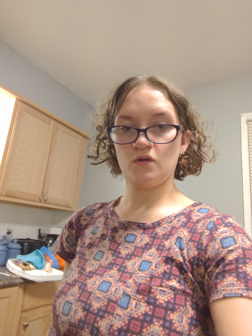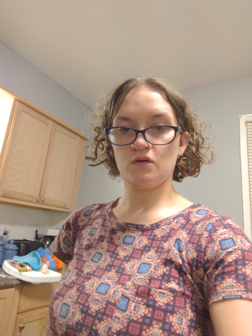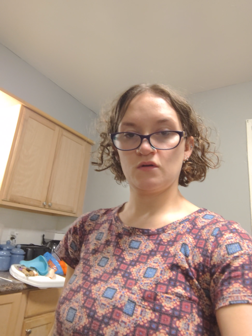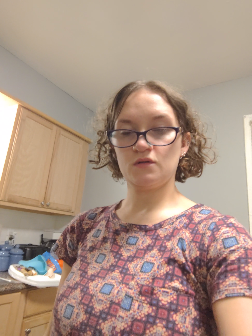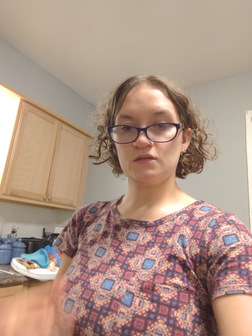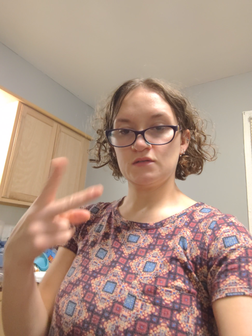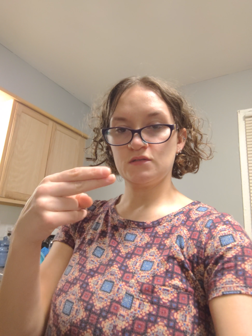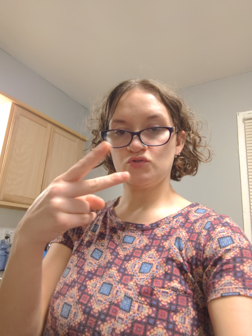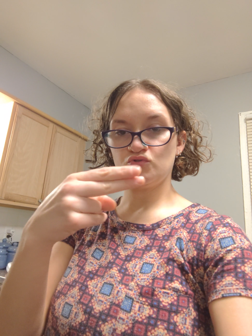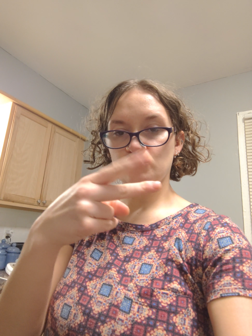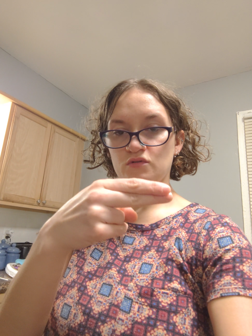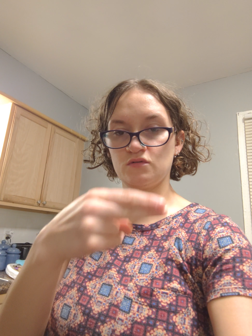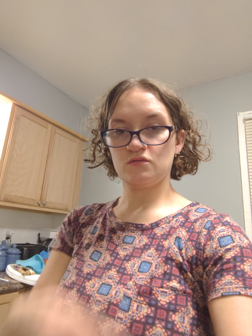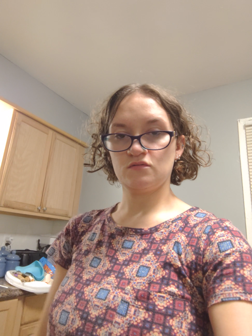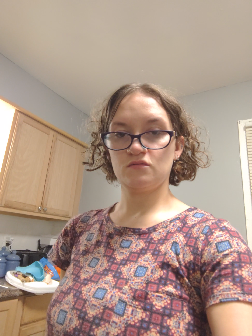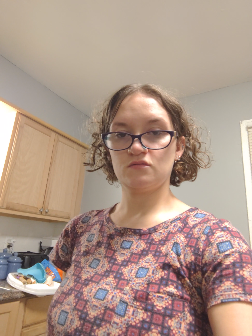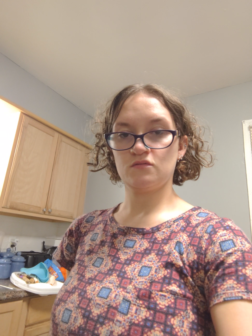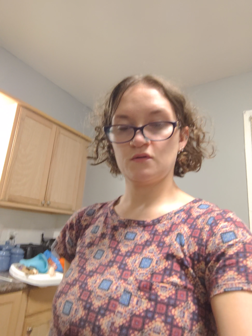scissors